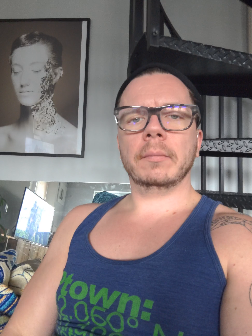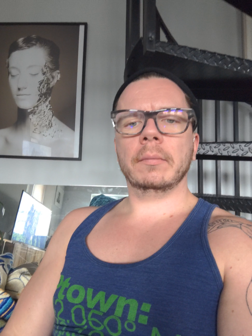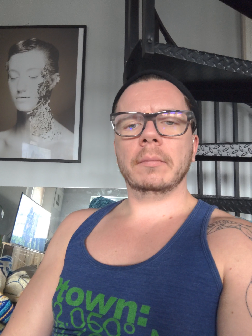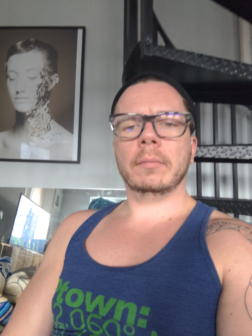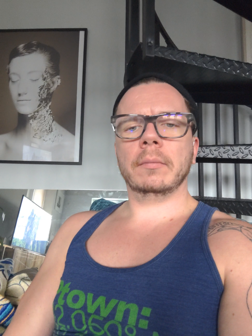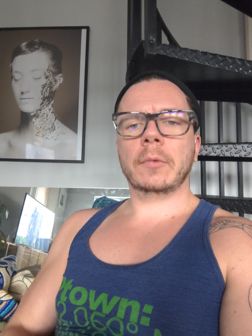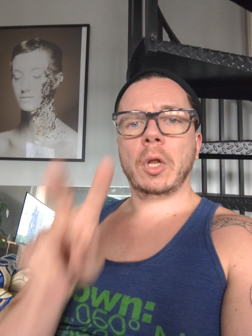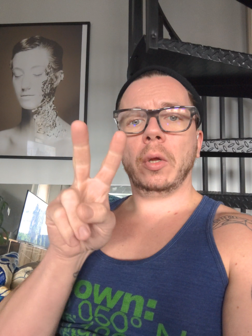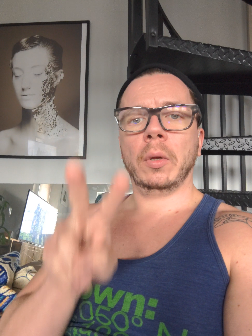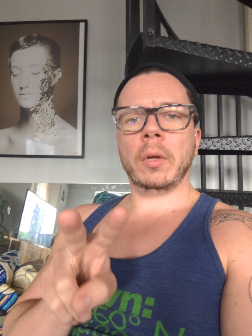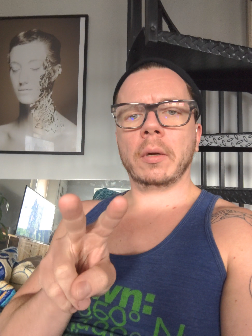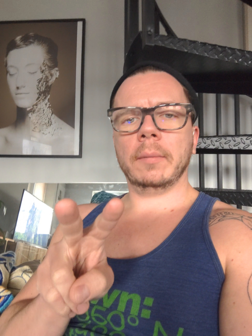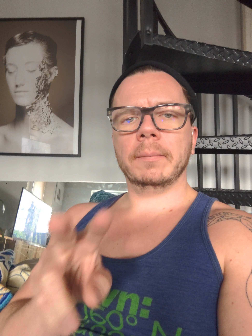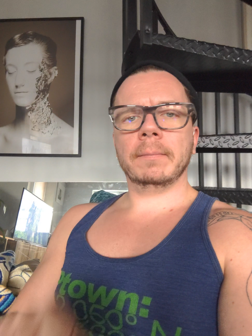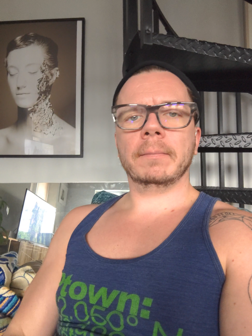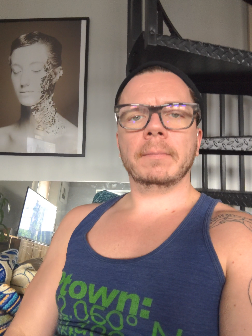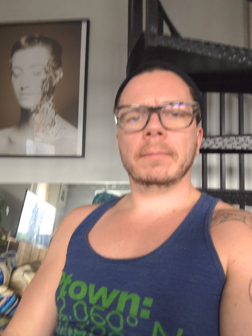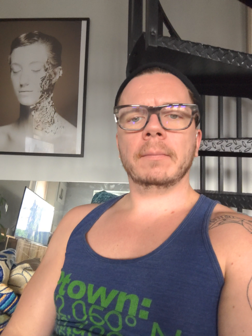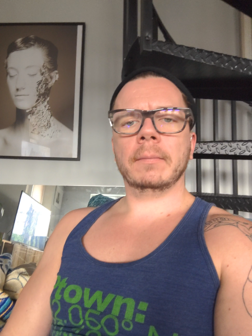look